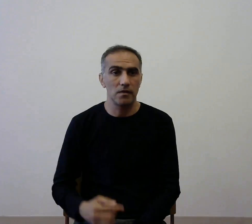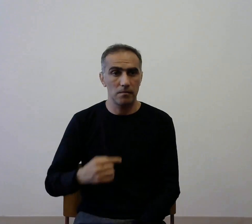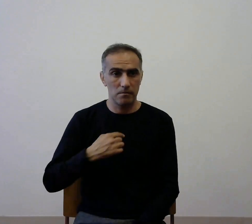mən